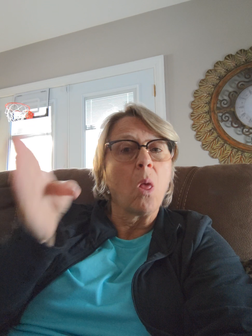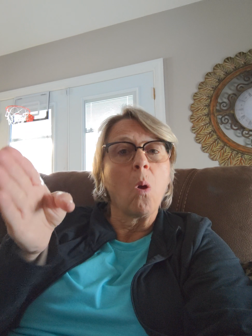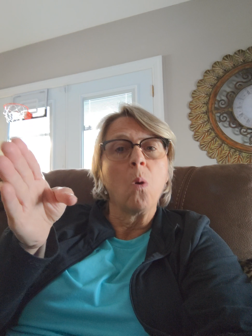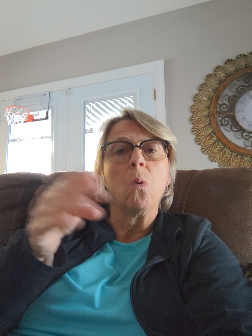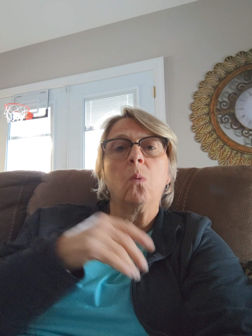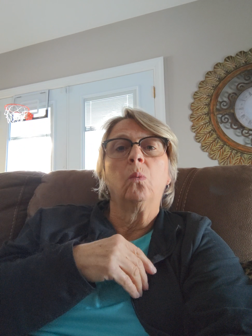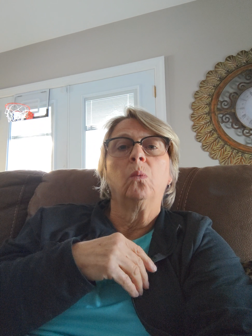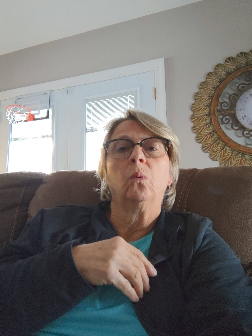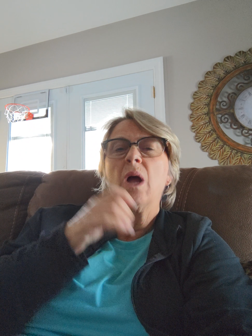hello